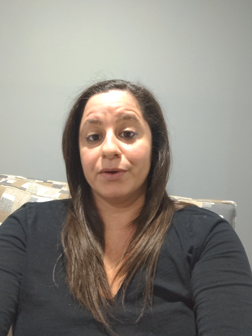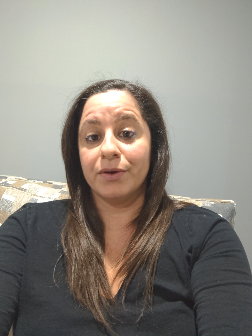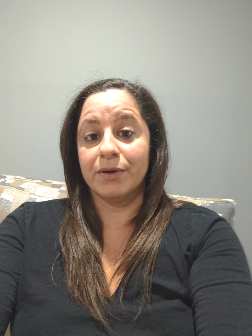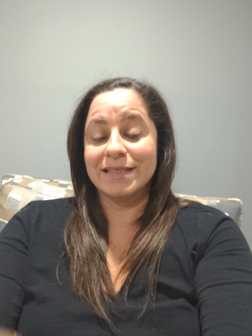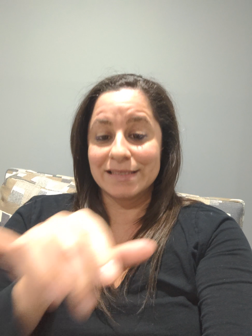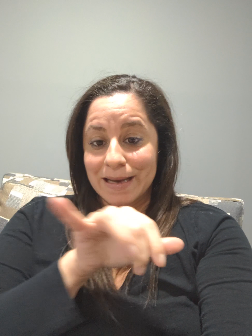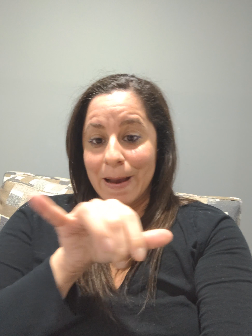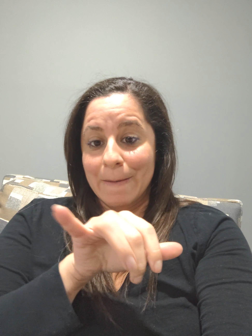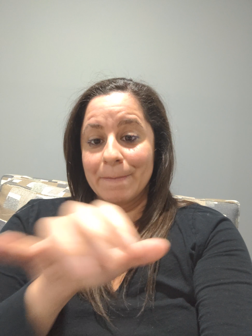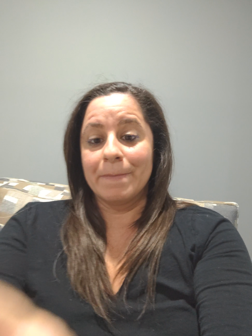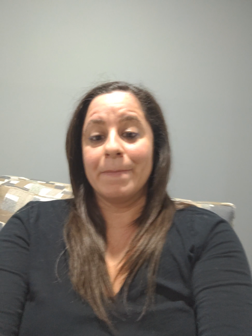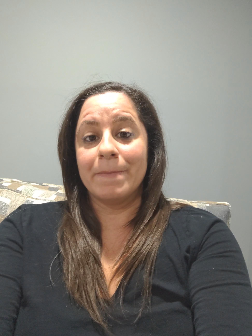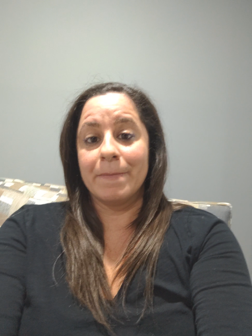same